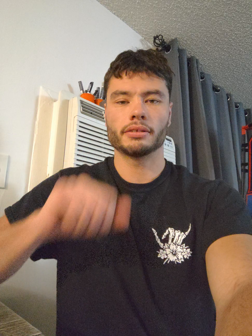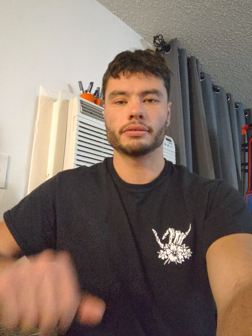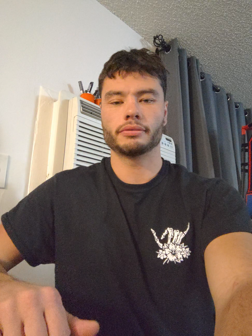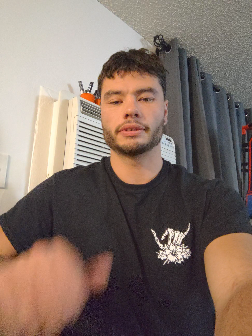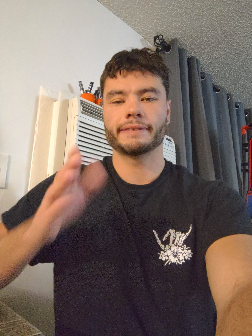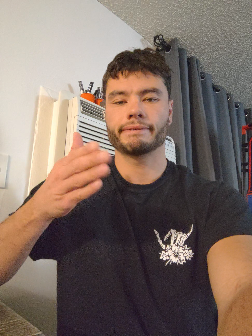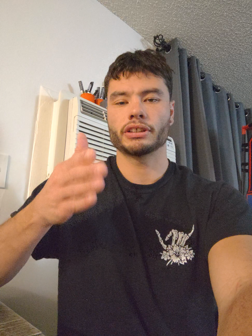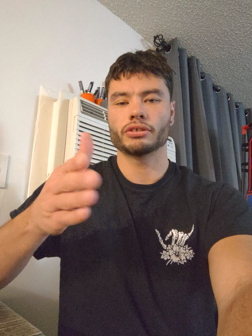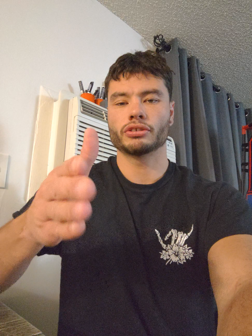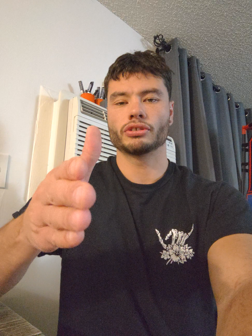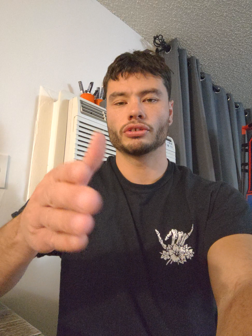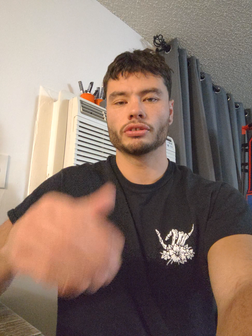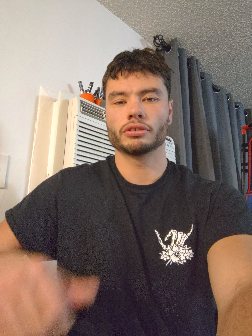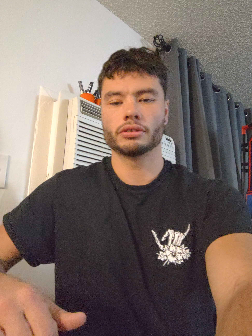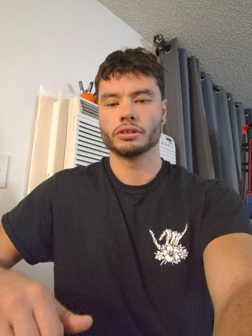fish